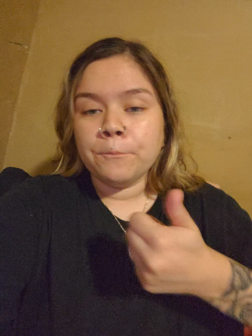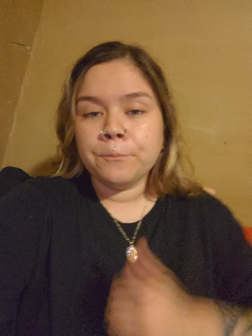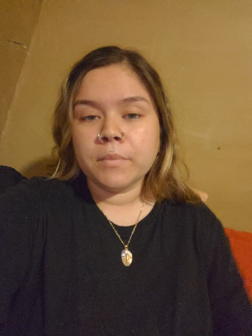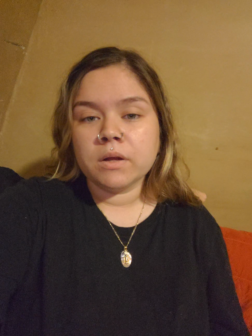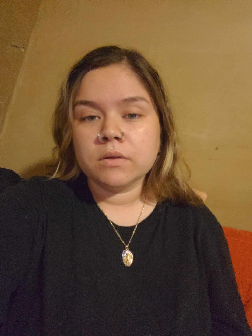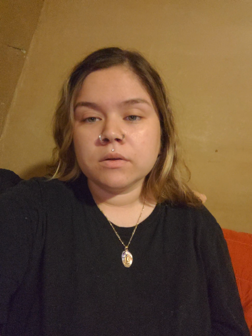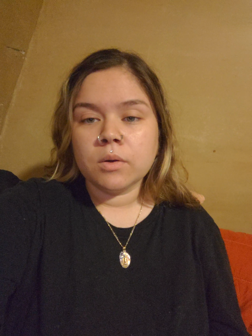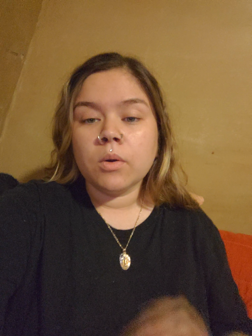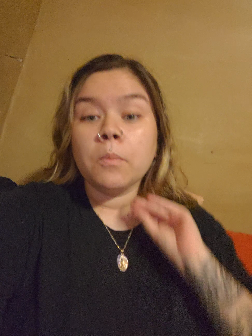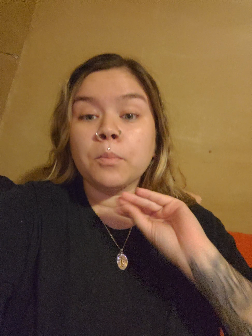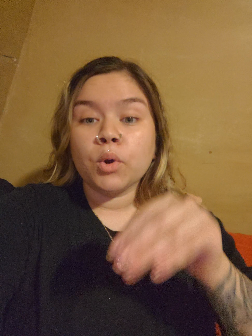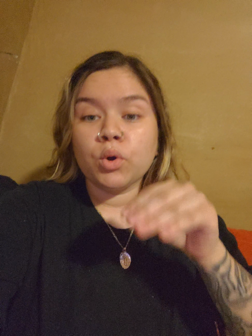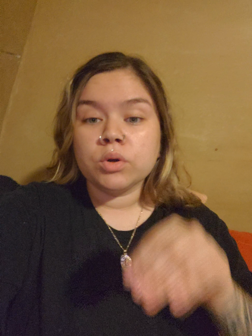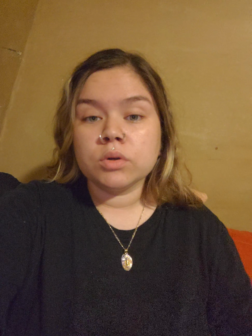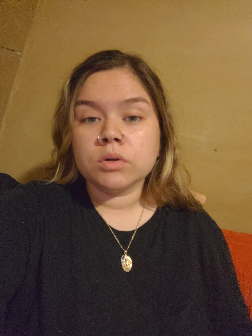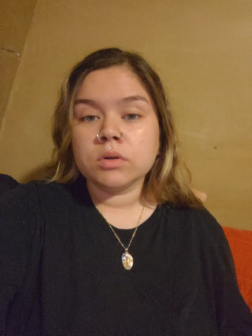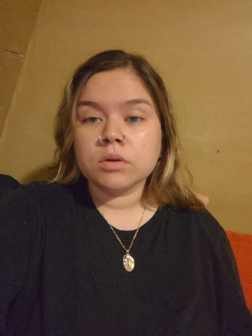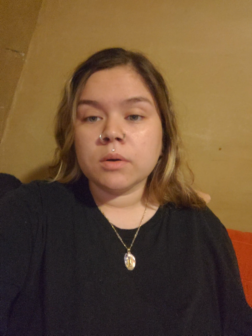put